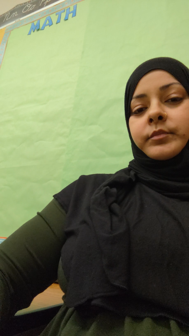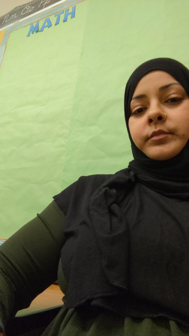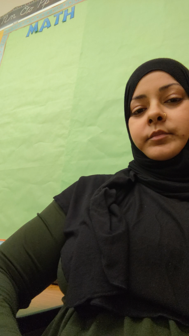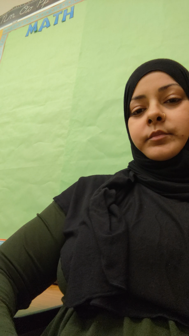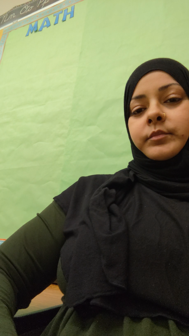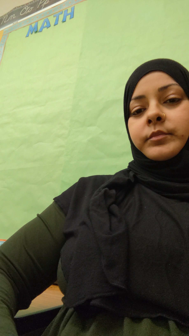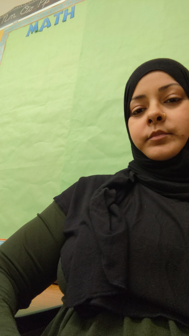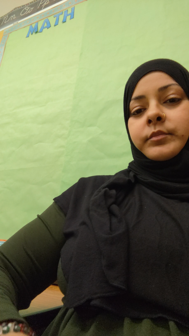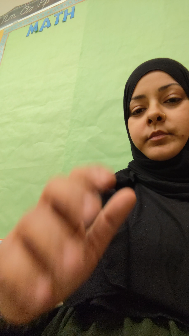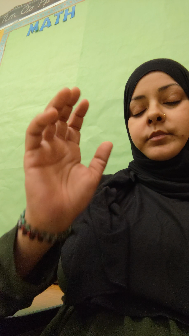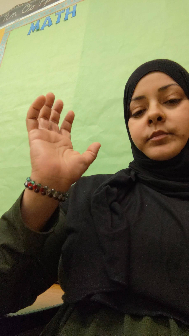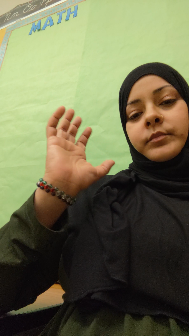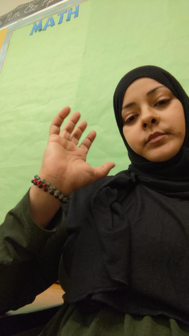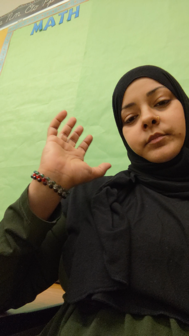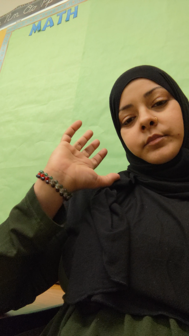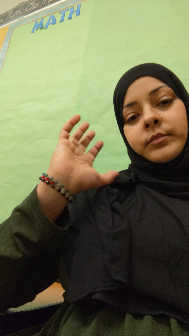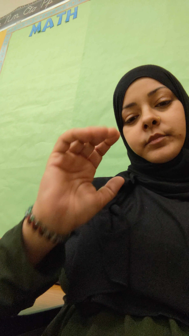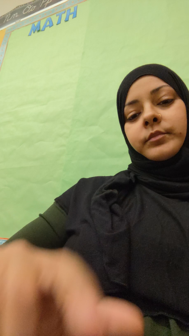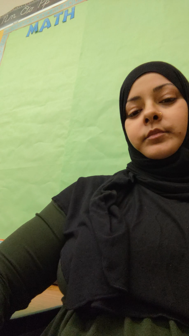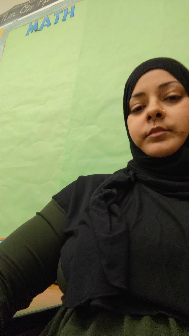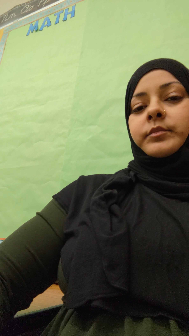pillow